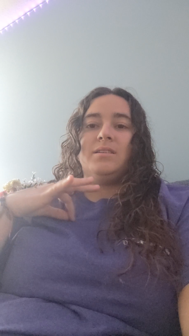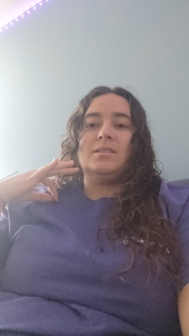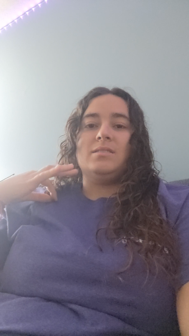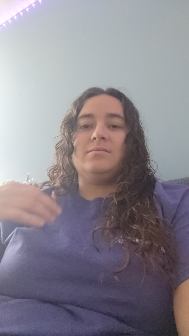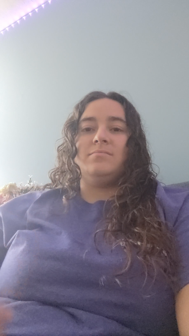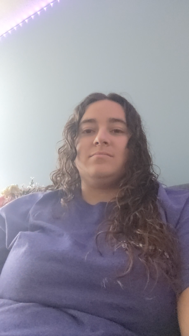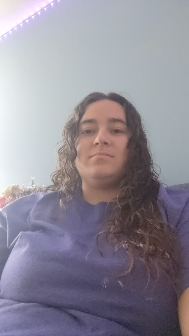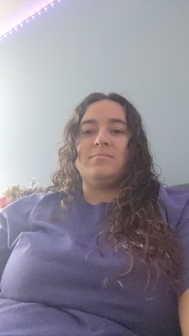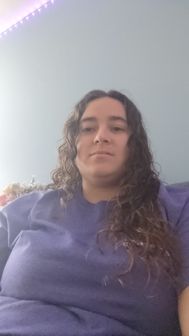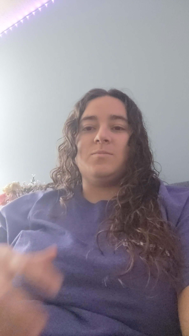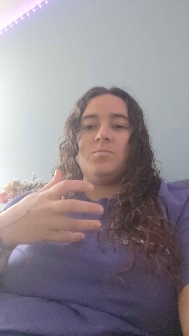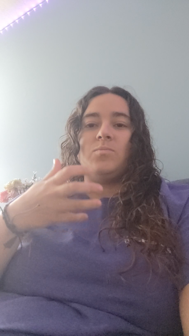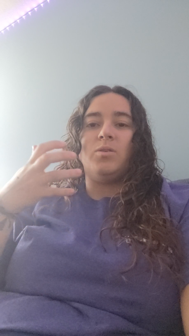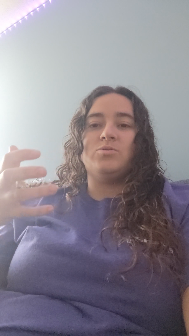much